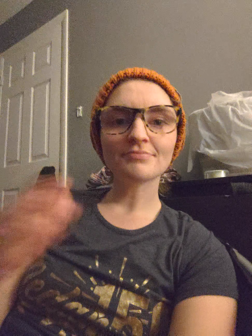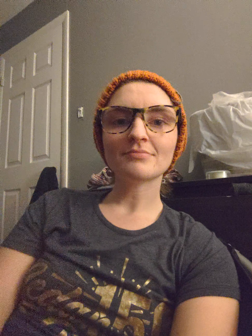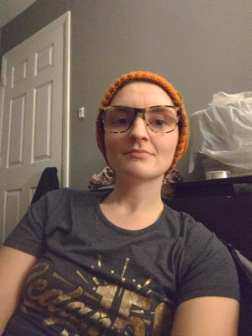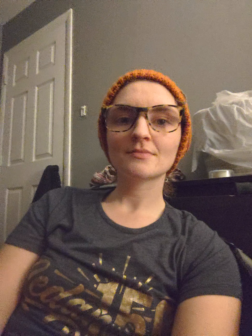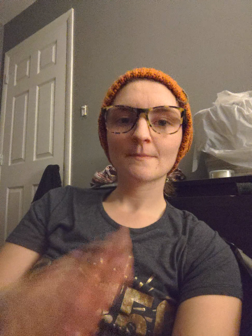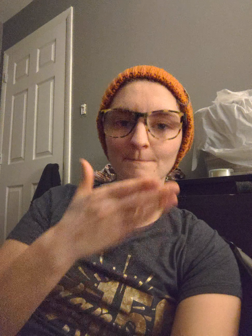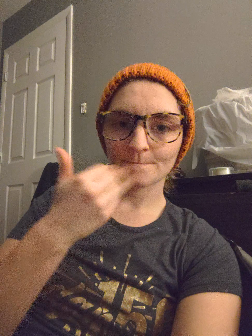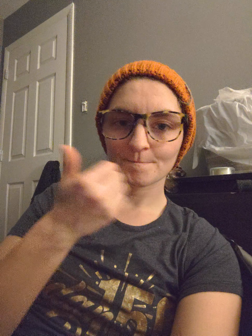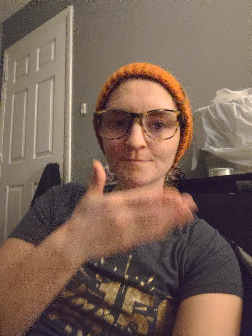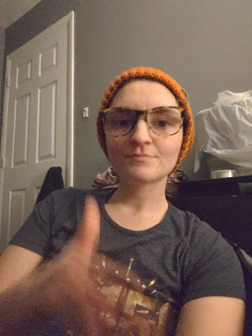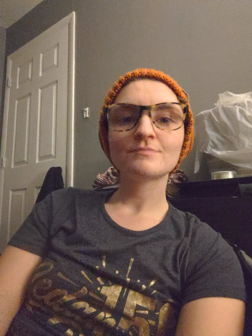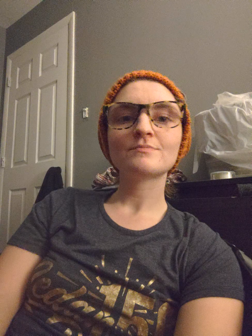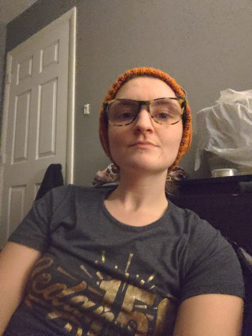napkin